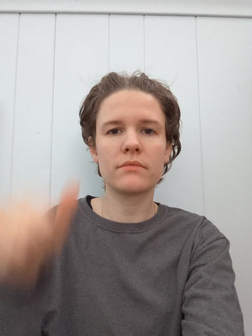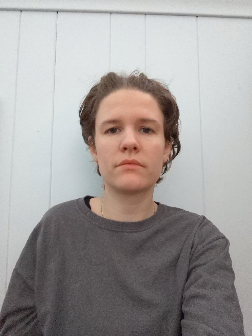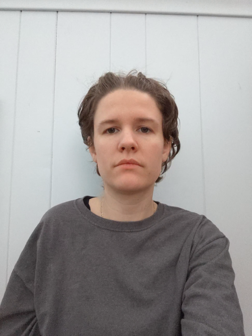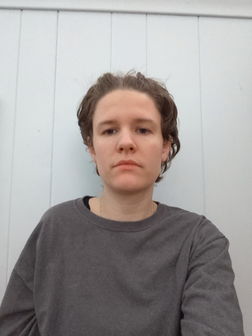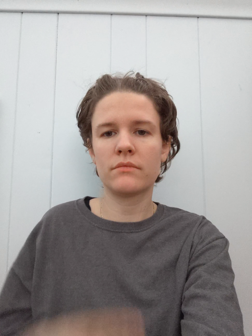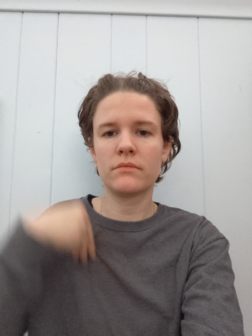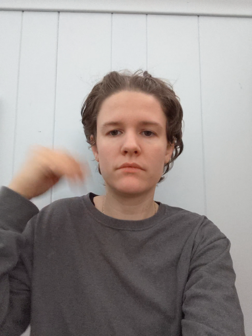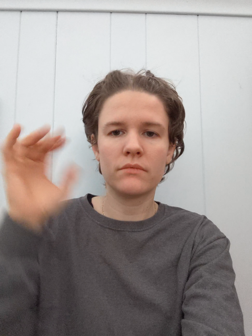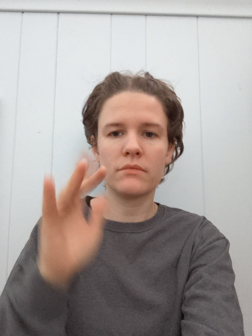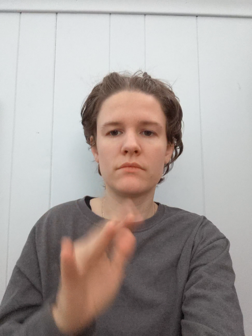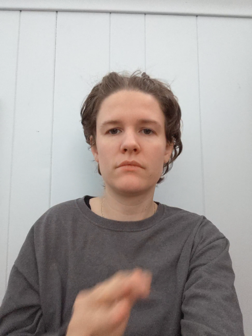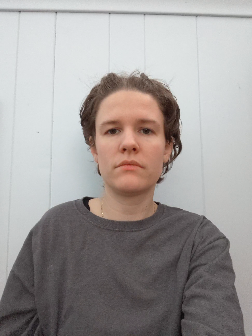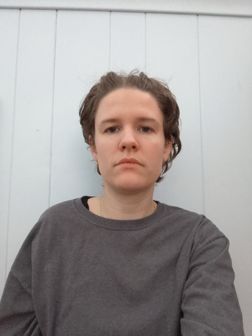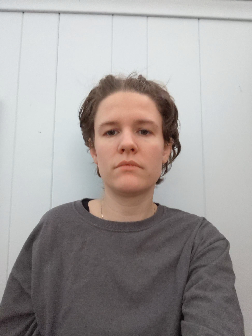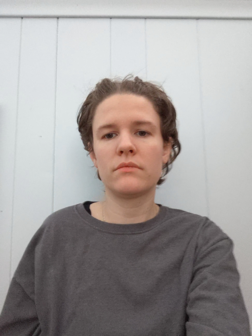snow